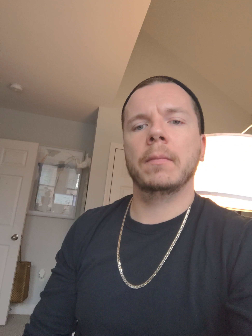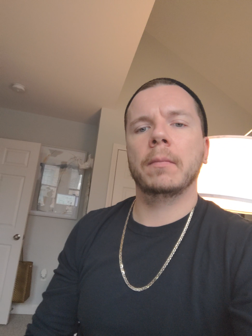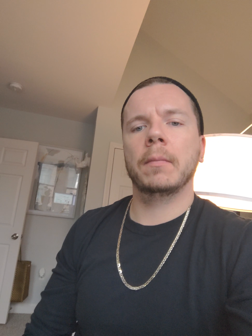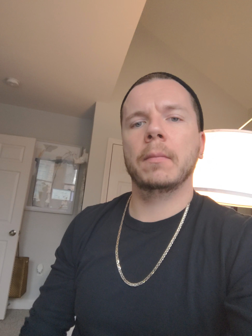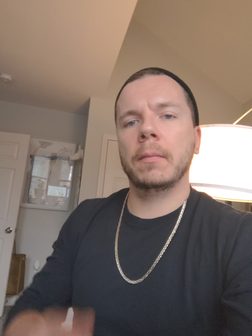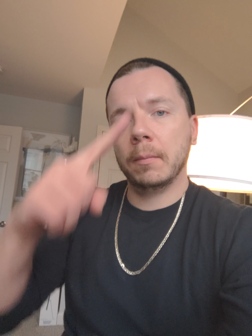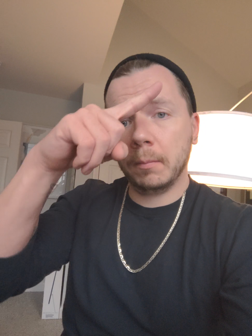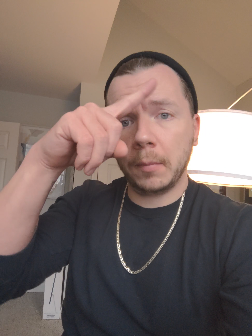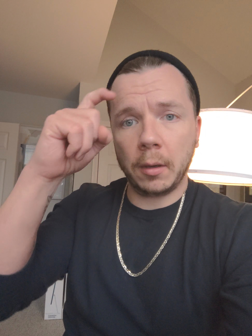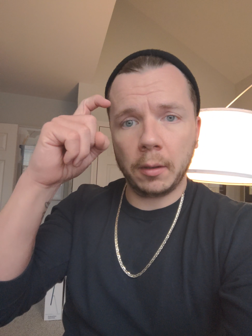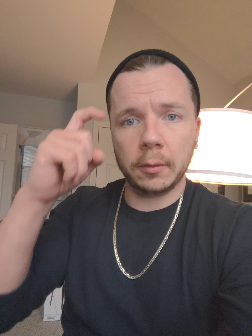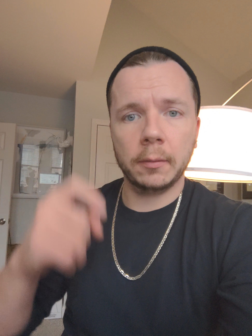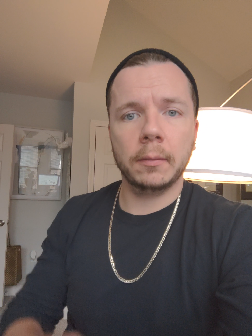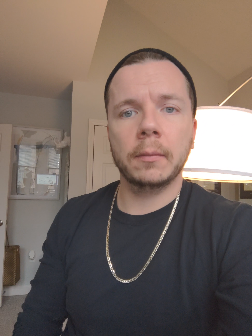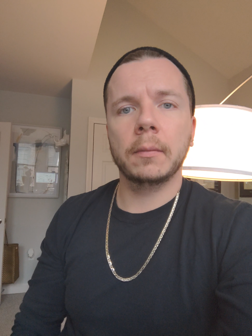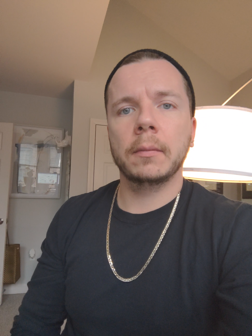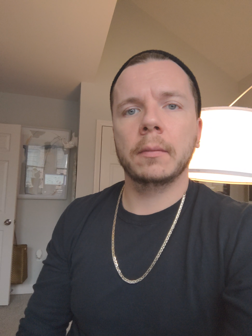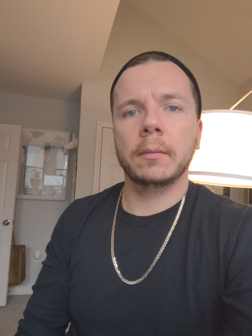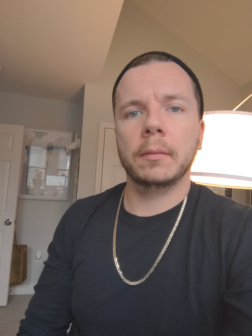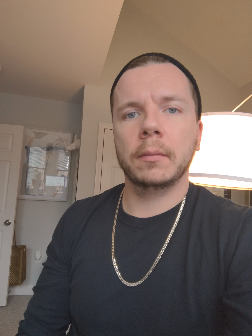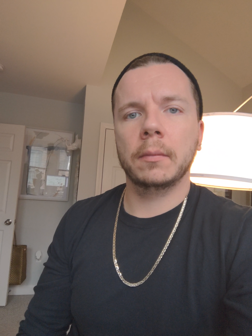because